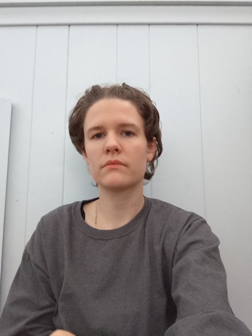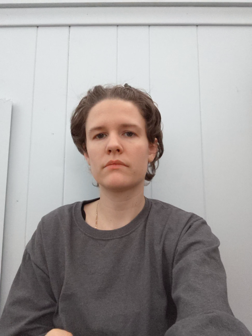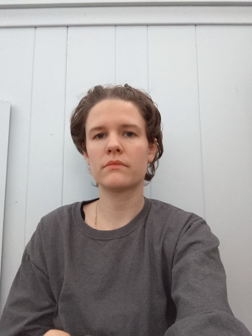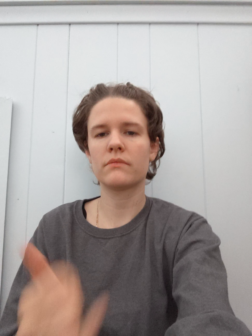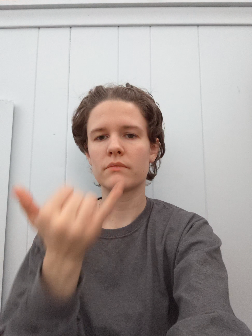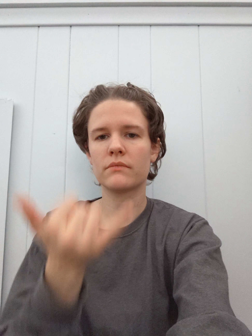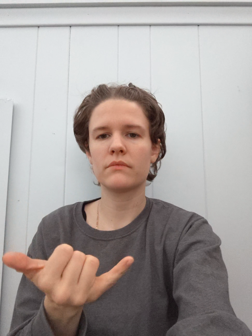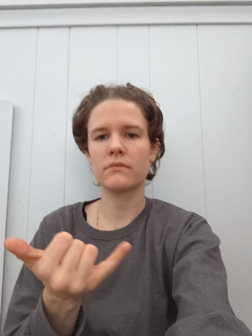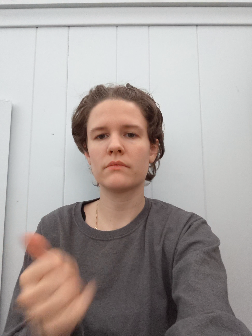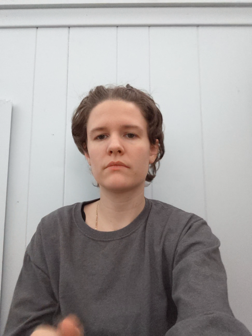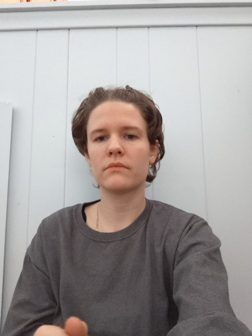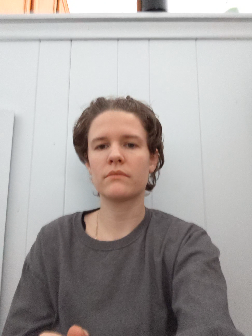now